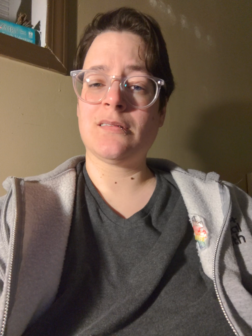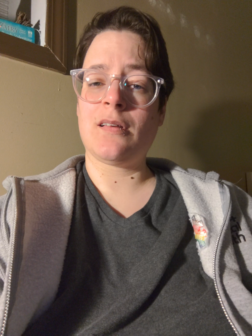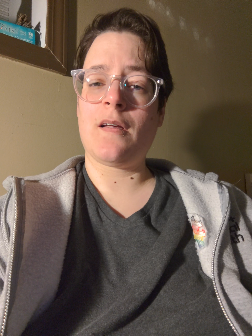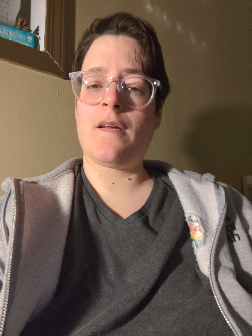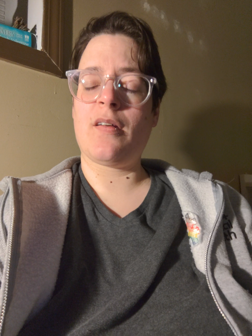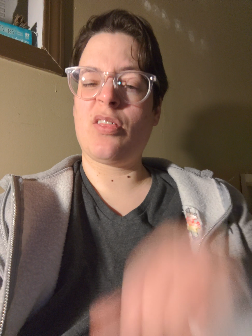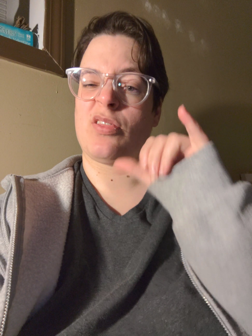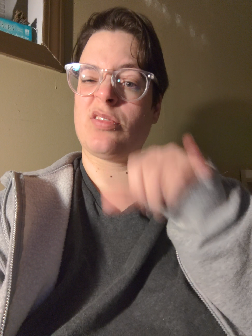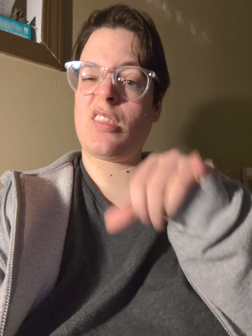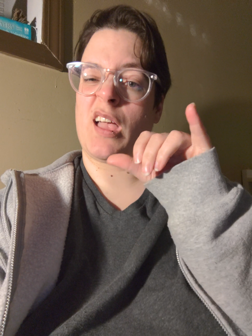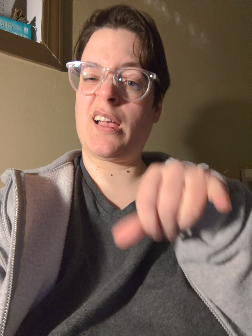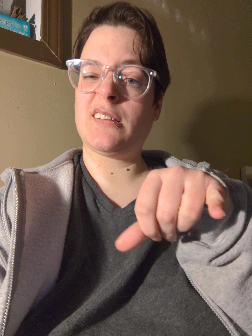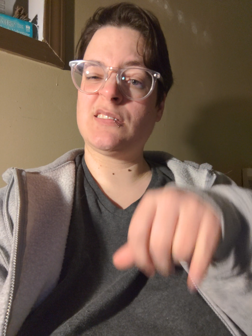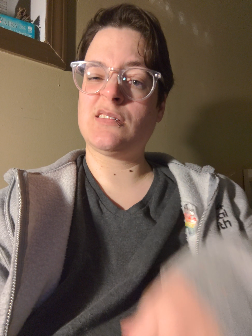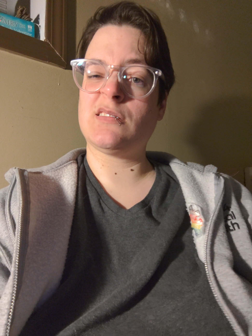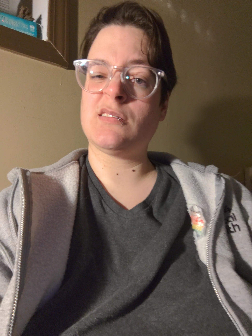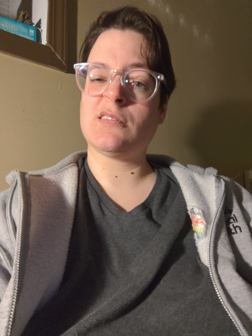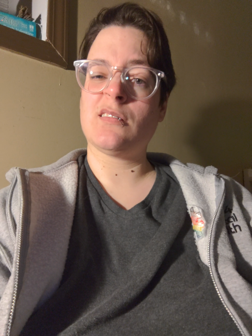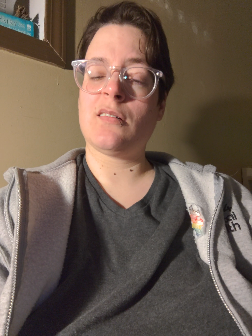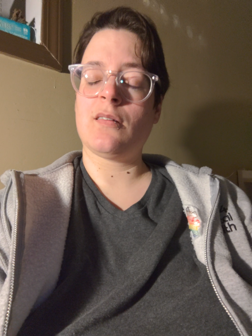that